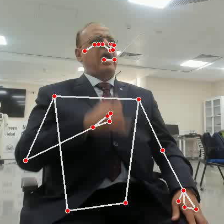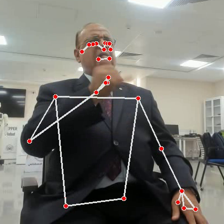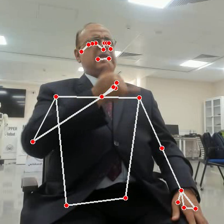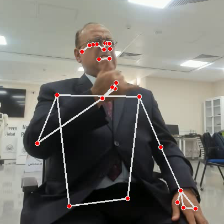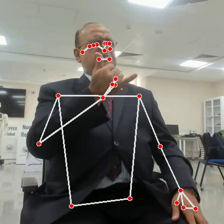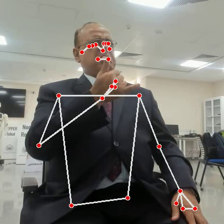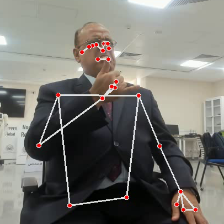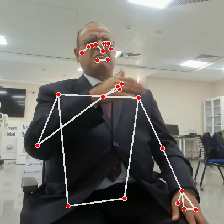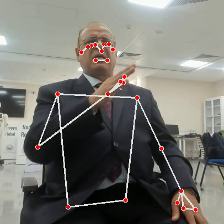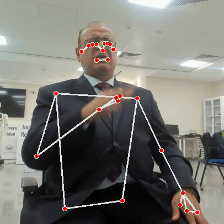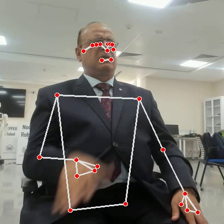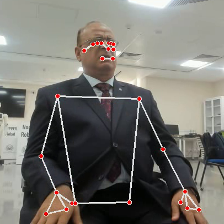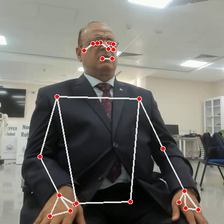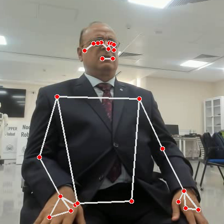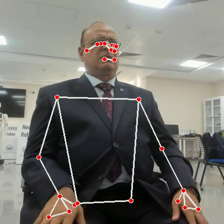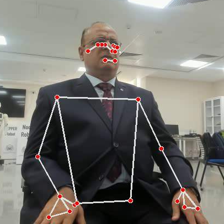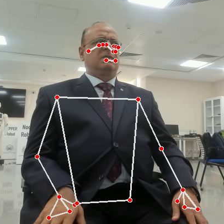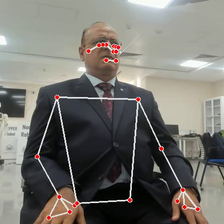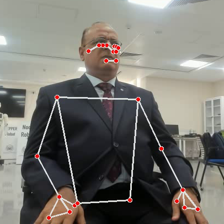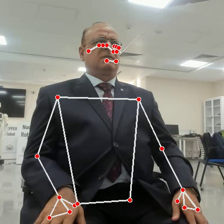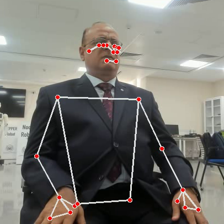sabhlala